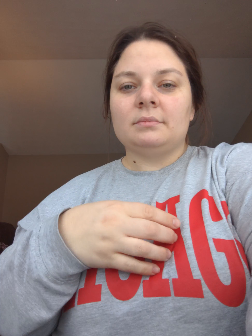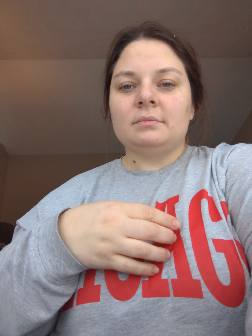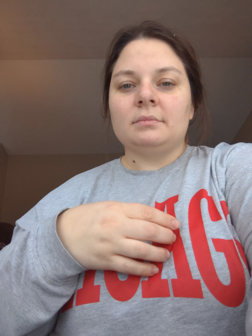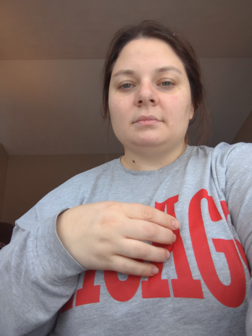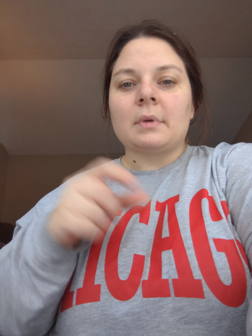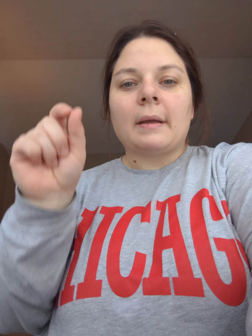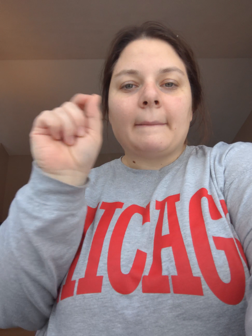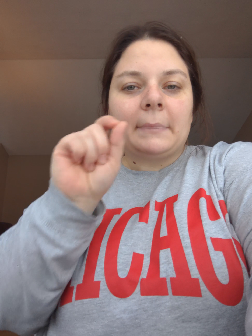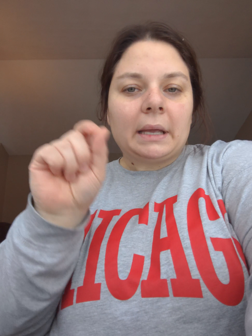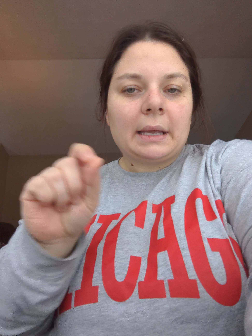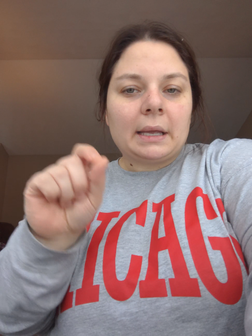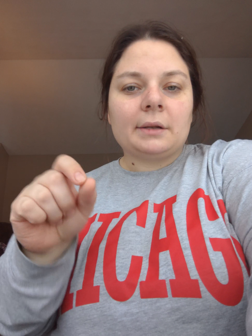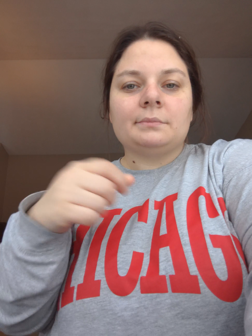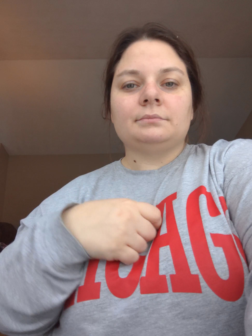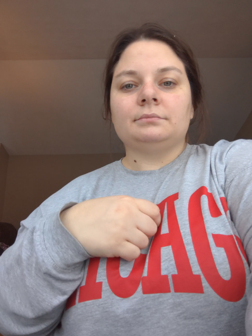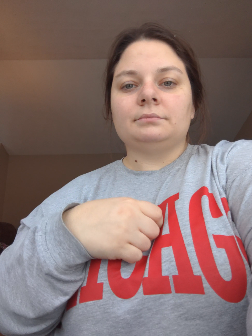pen